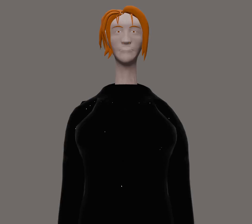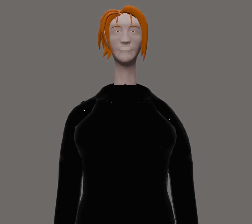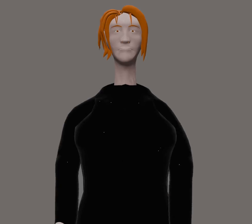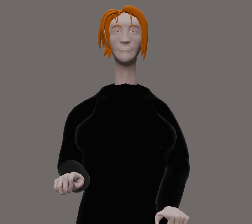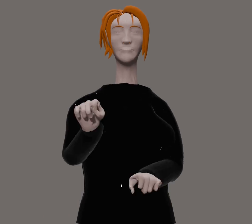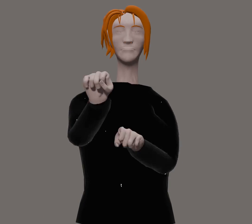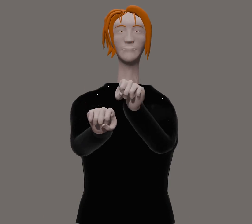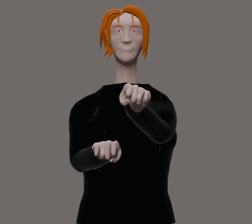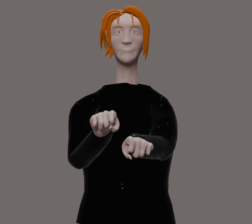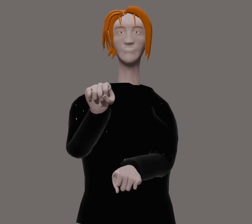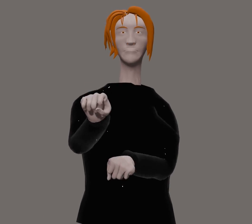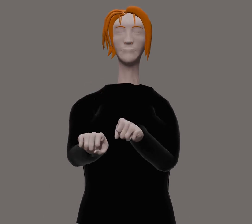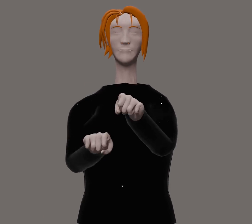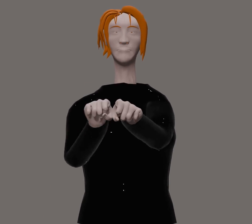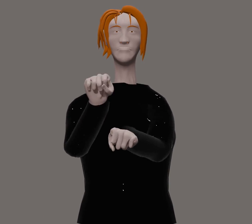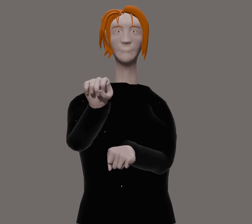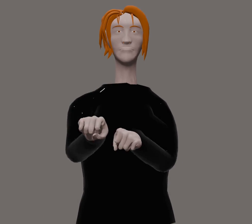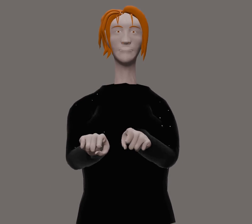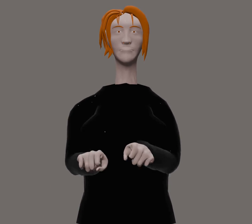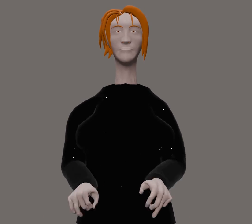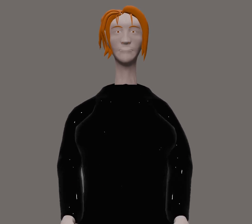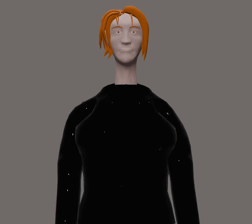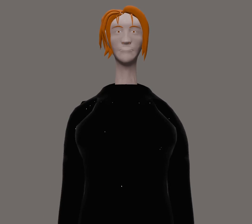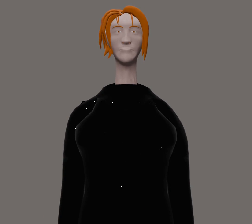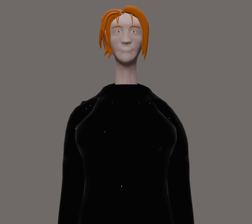Bicycle